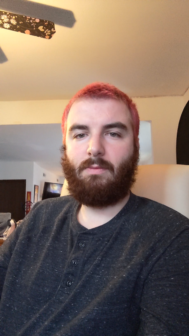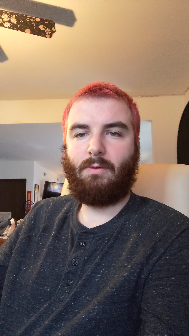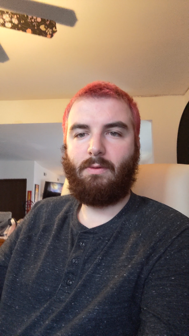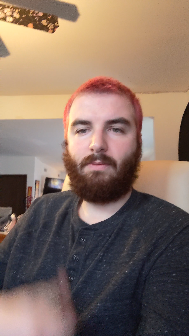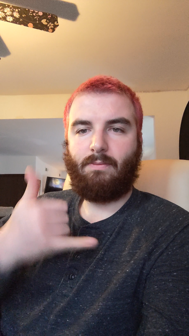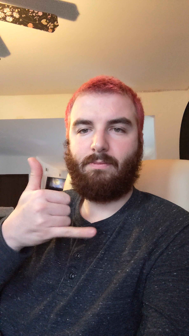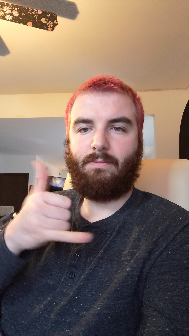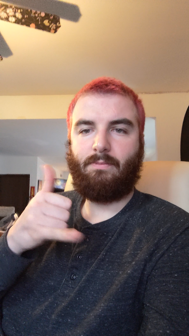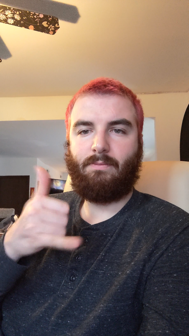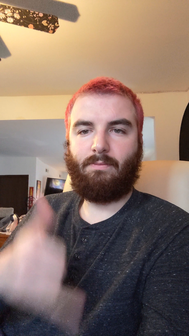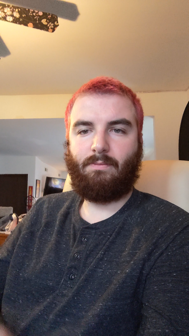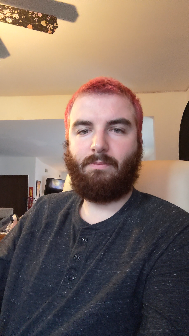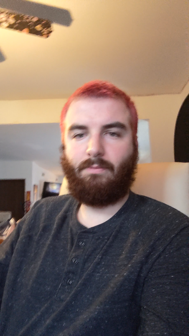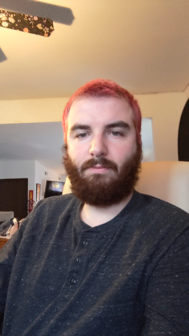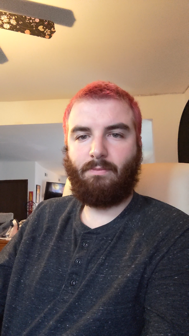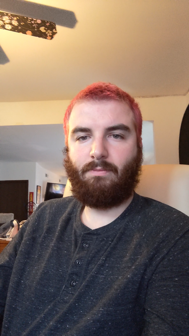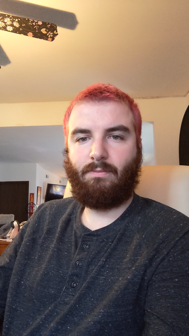play